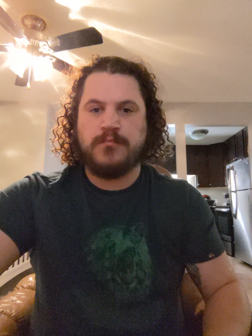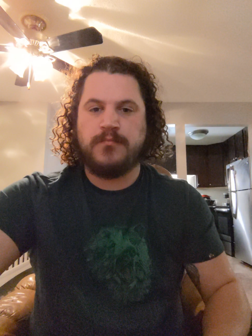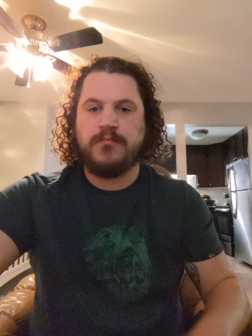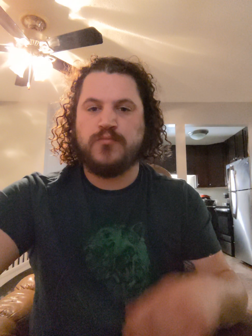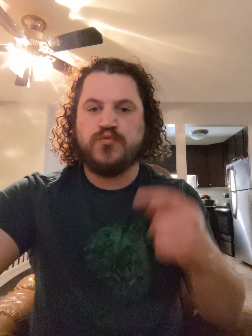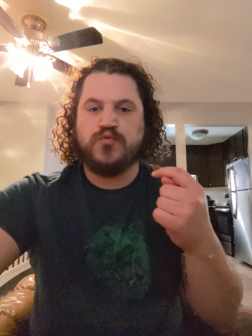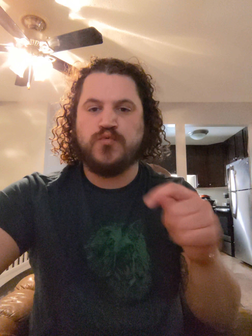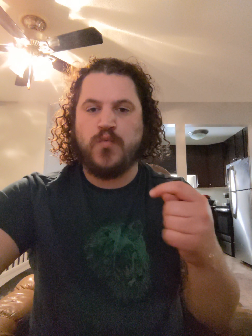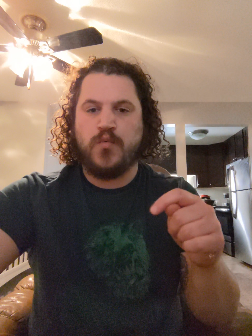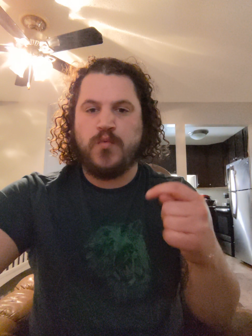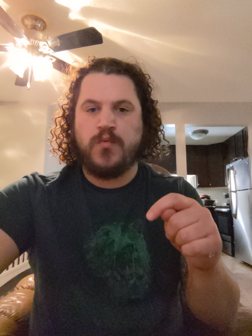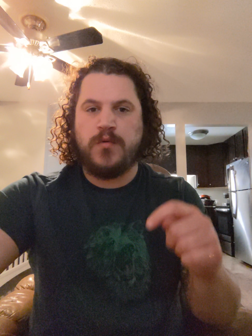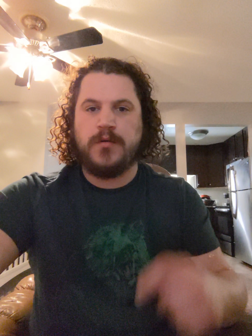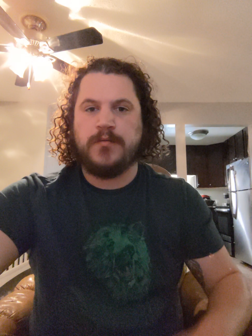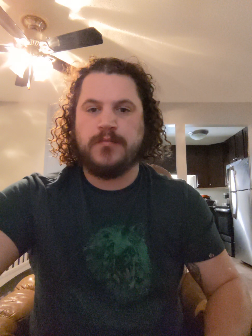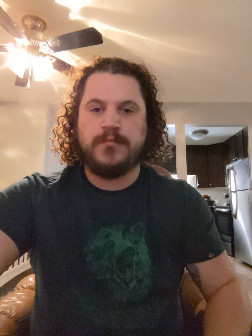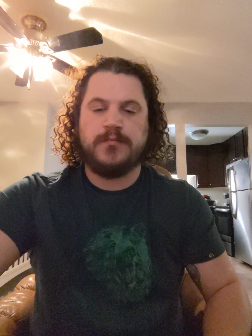toy